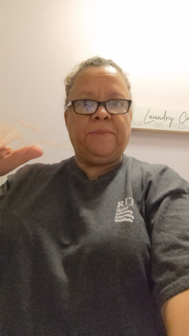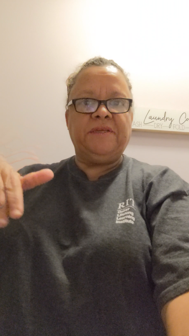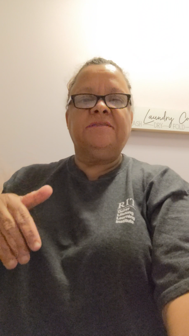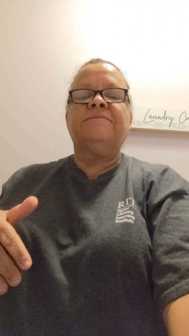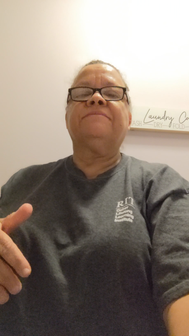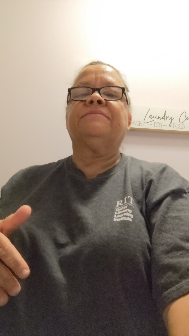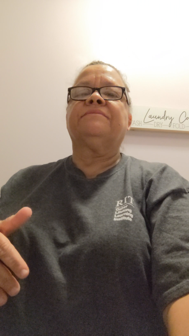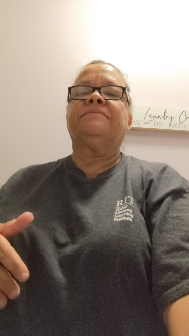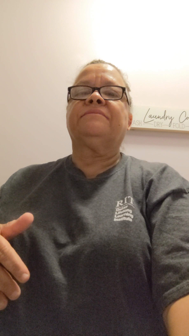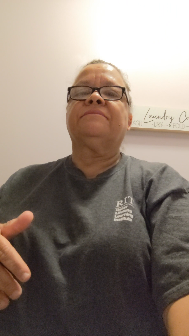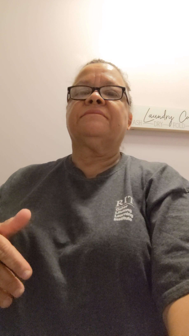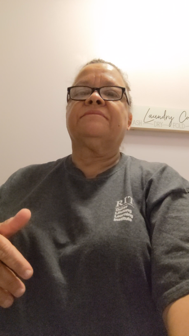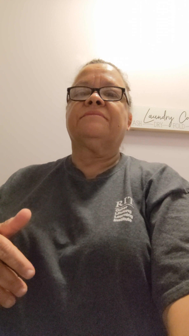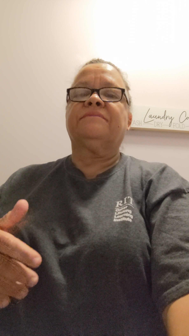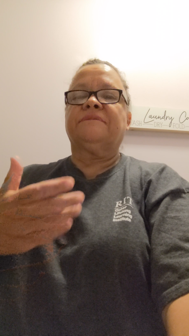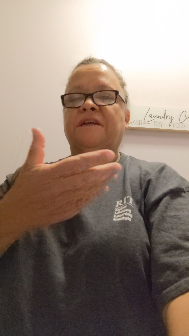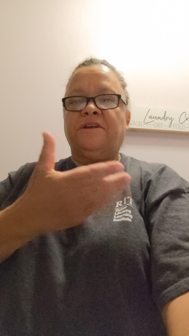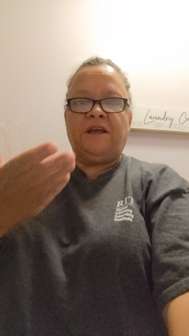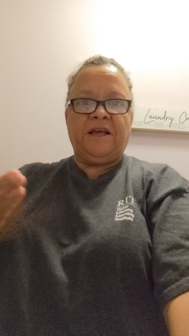carry